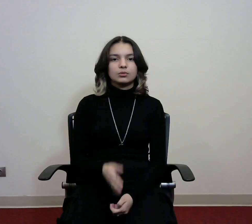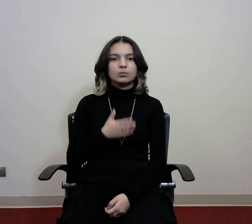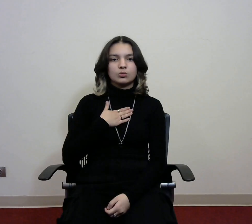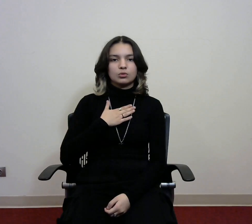mən